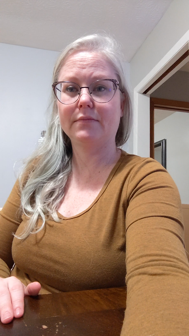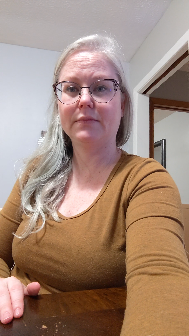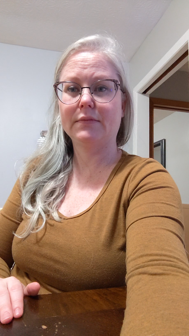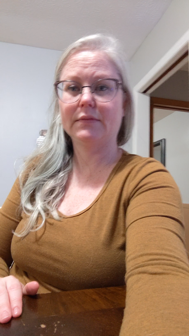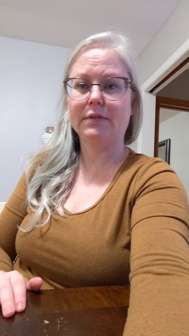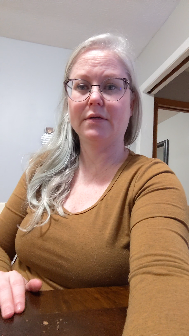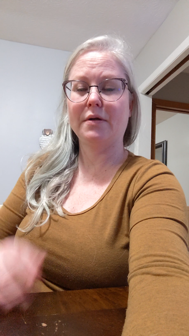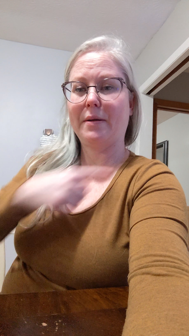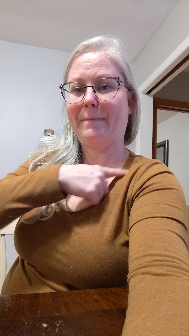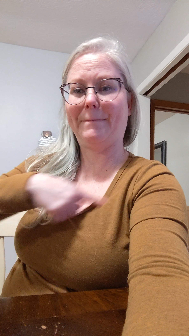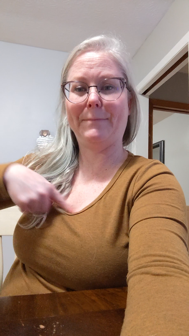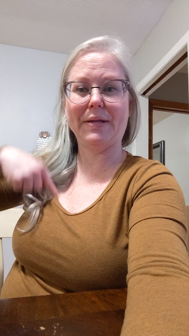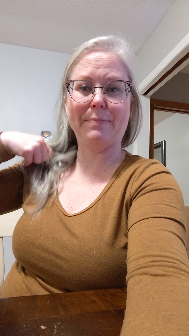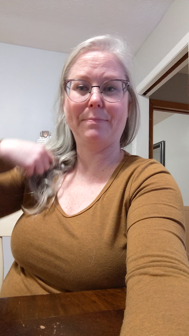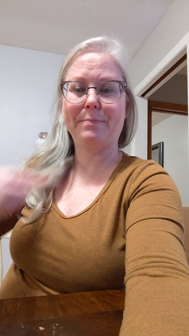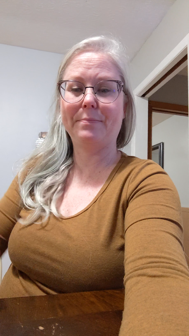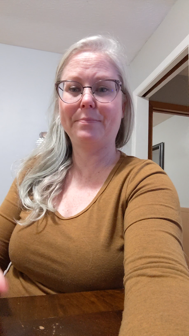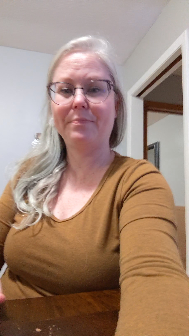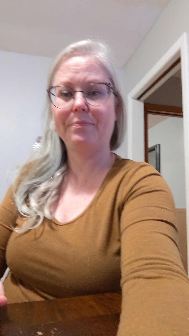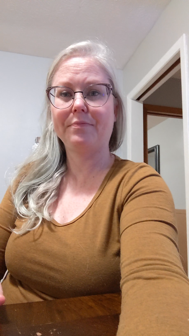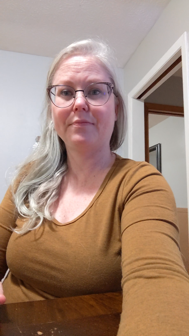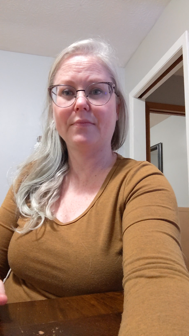bib